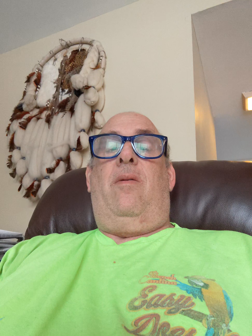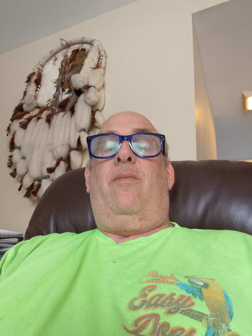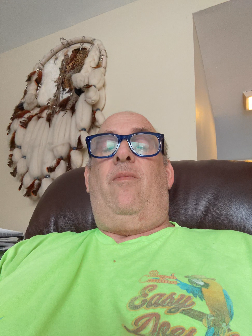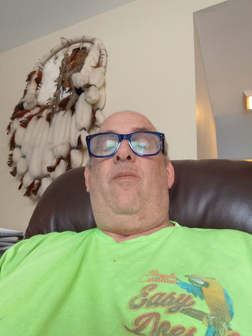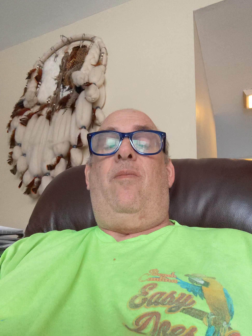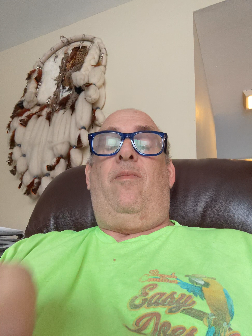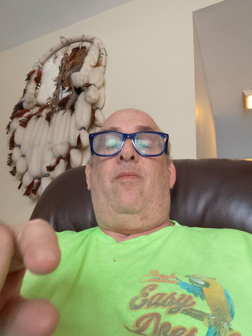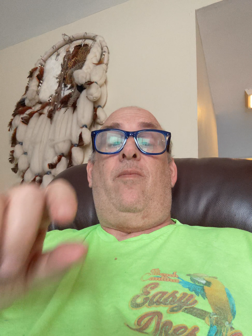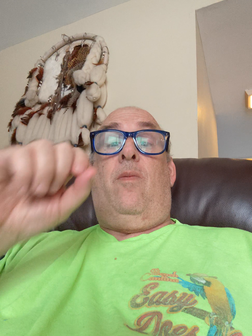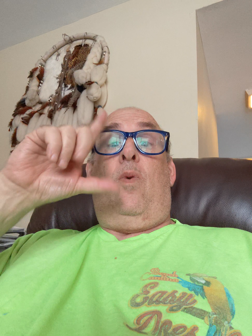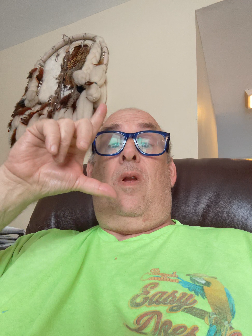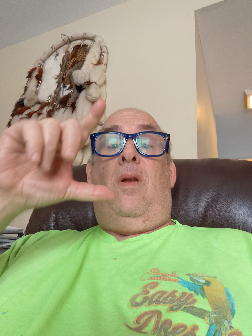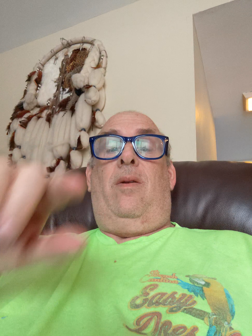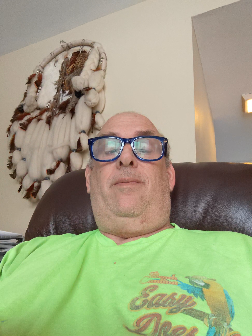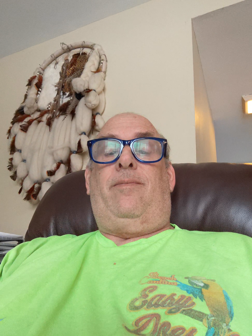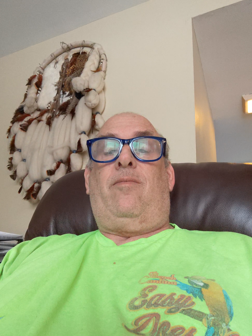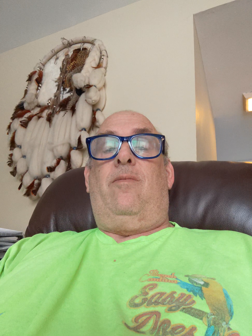awake